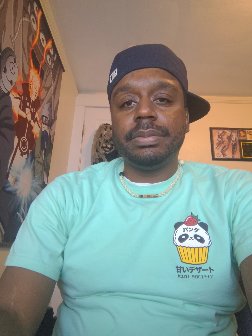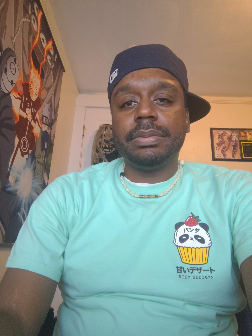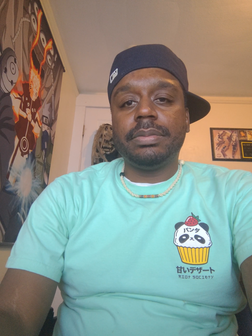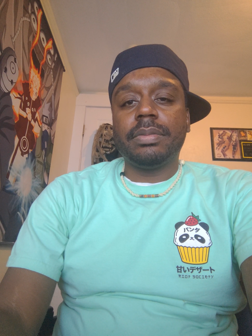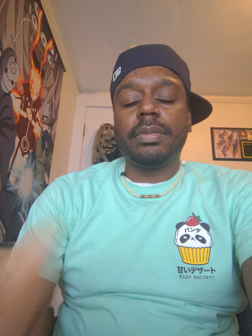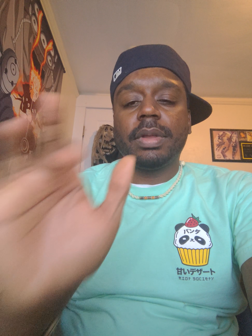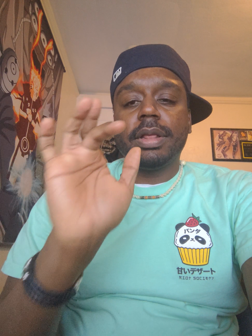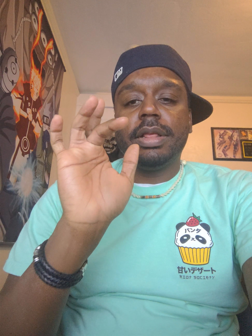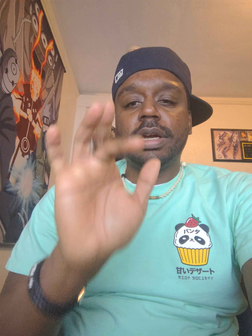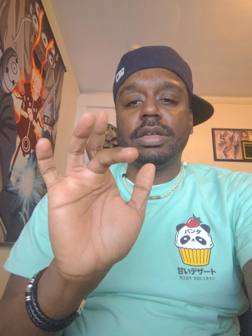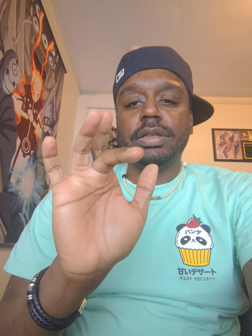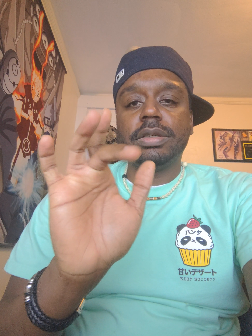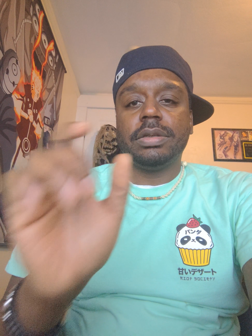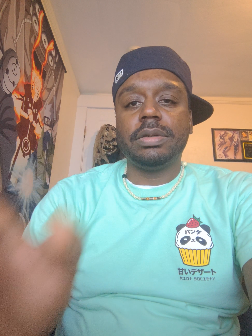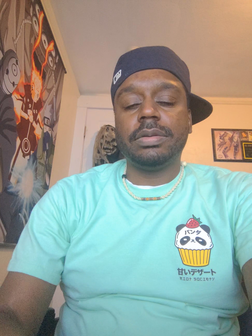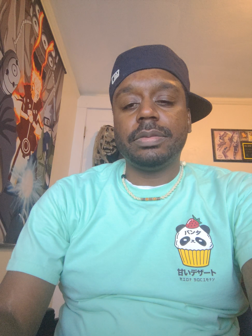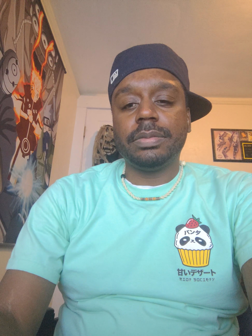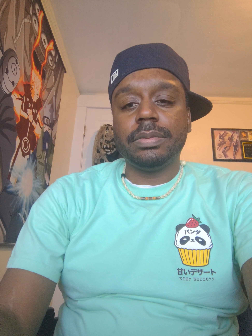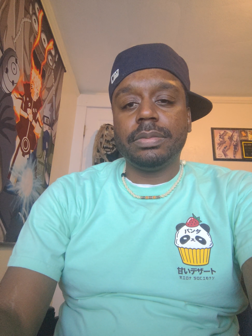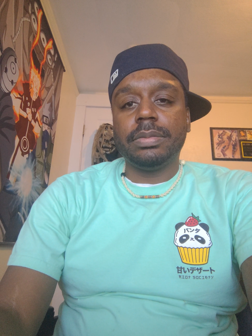touch